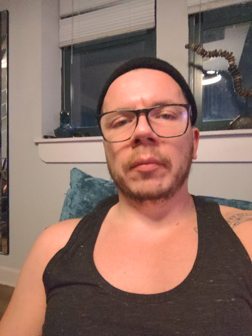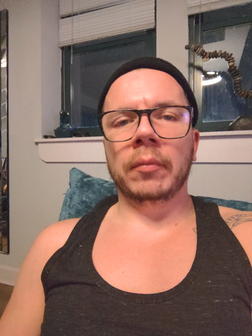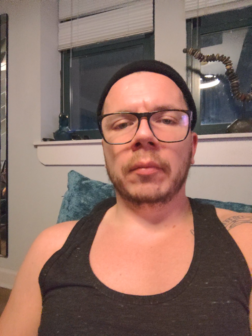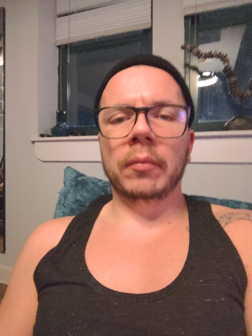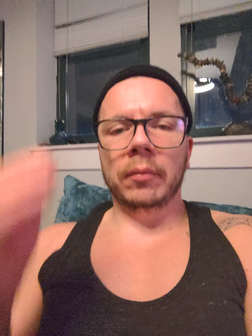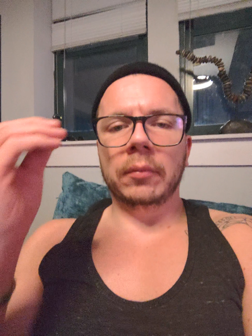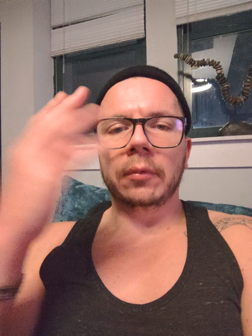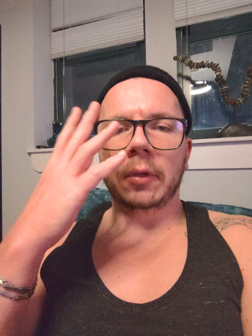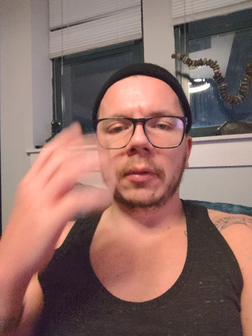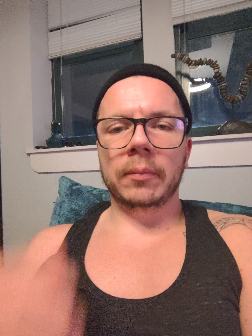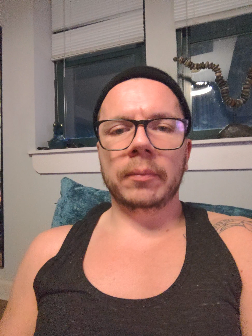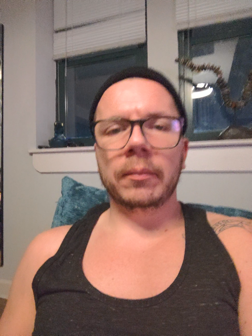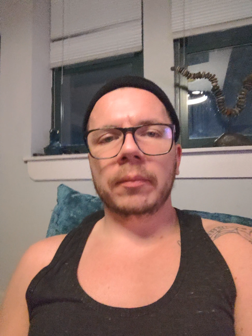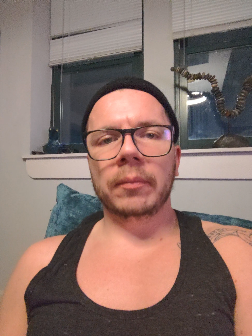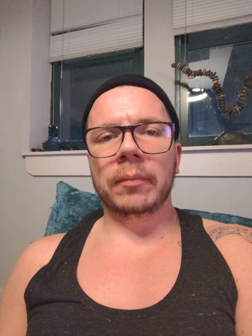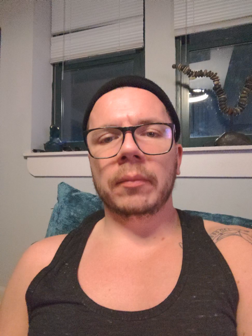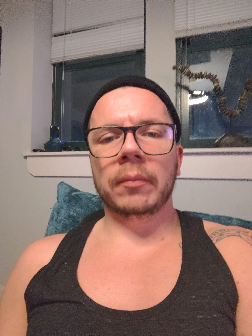sun